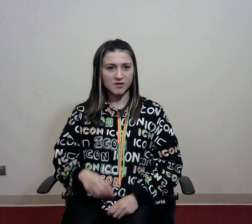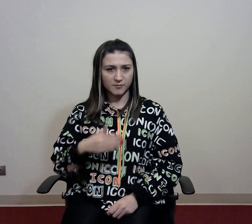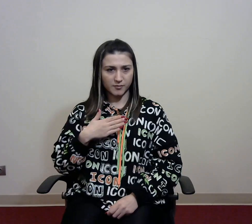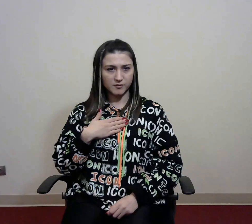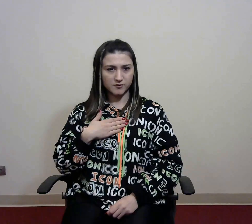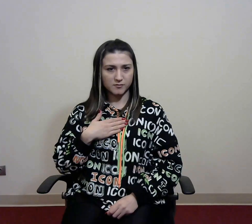mən